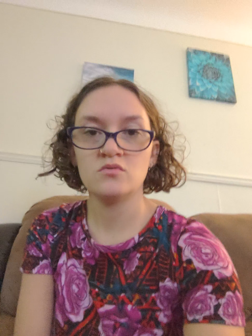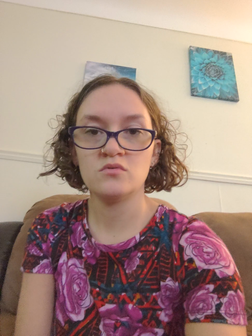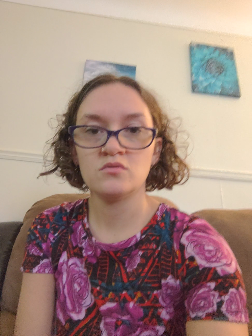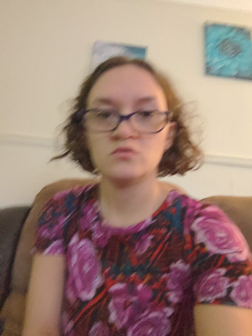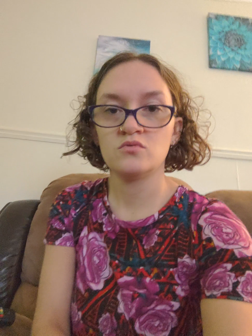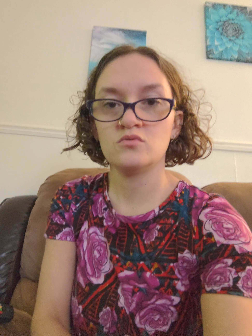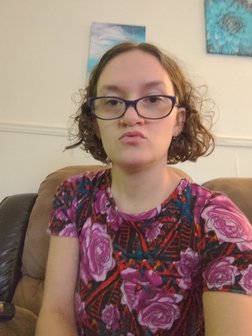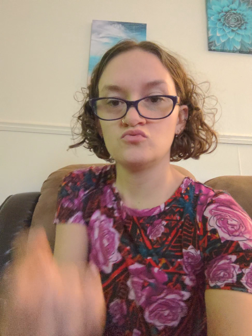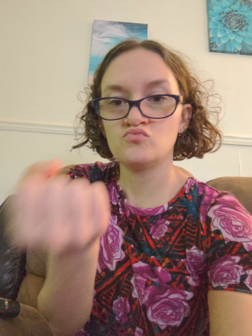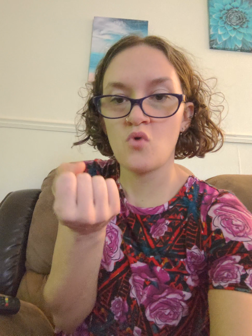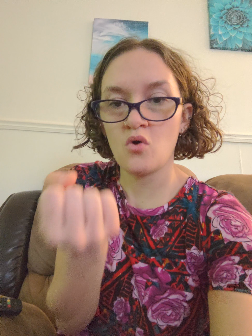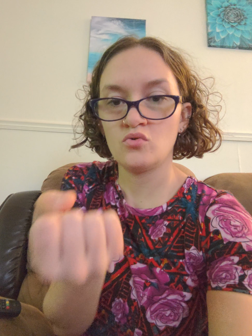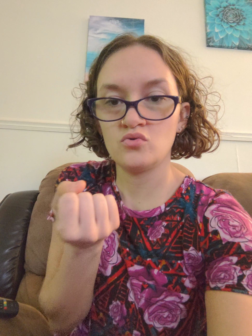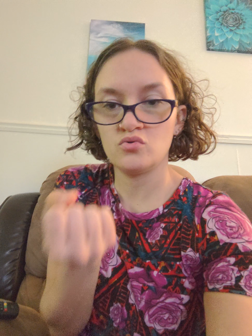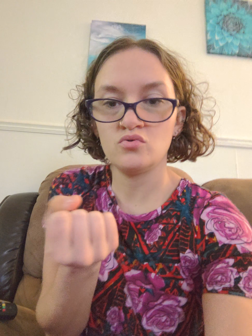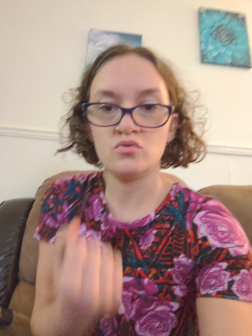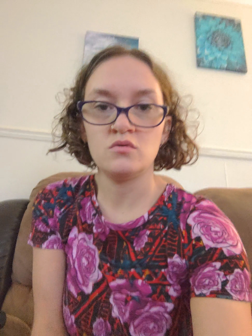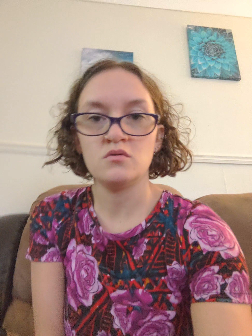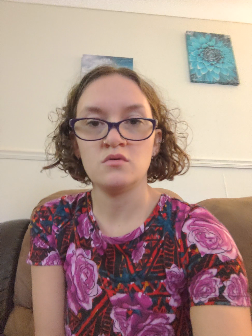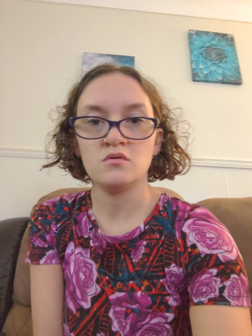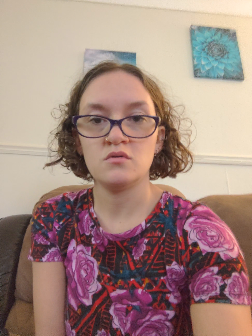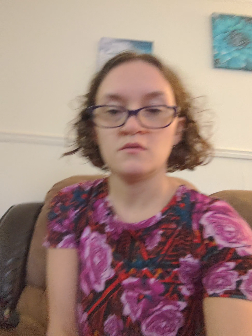drawer